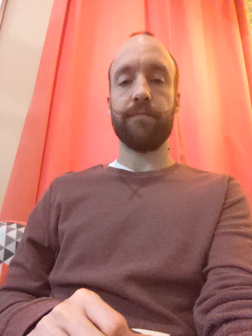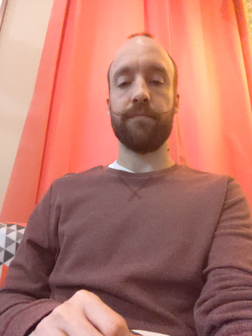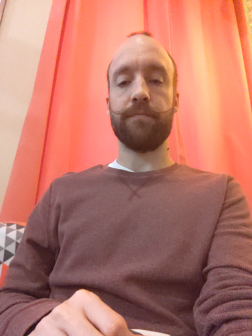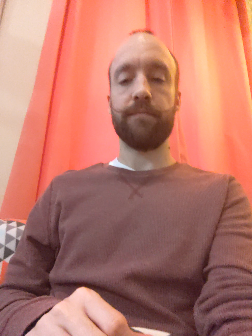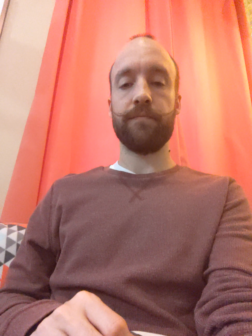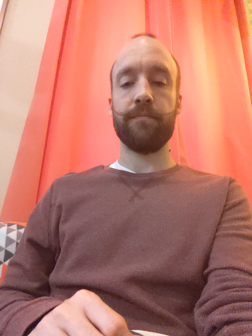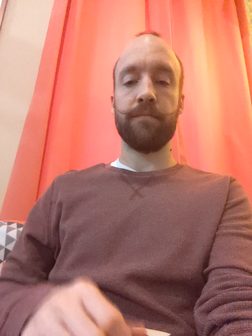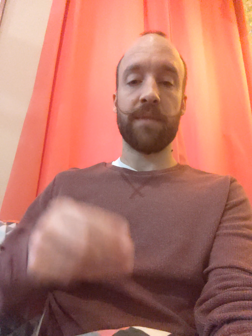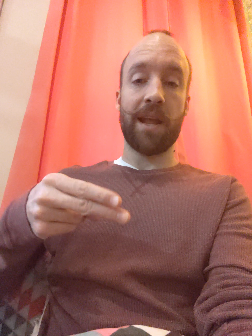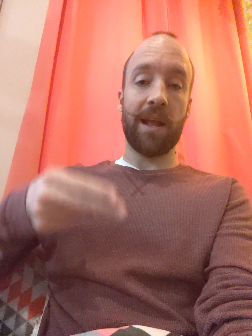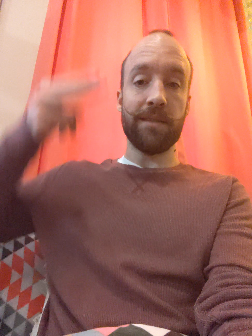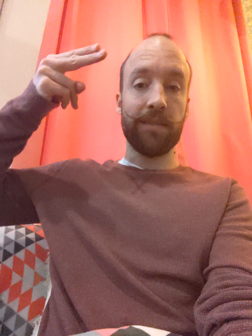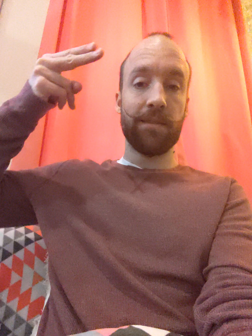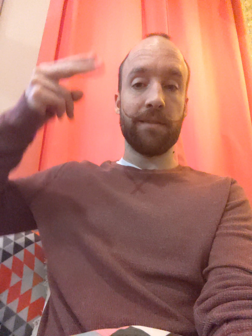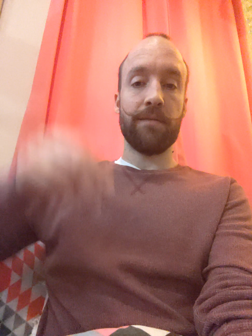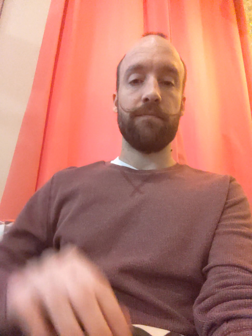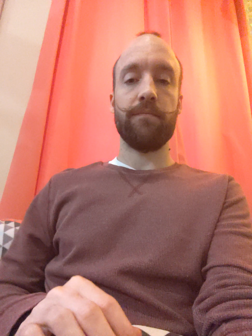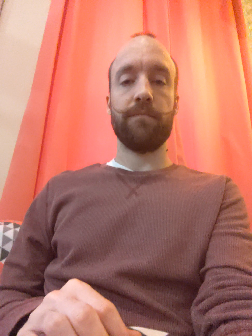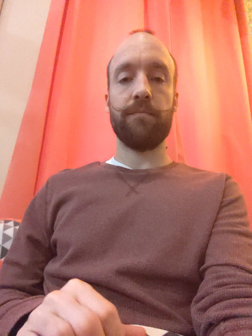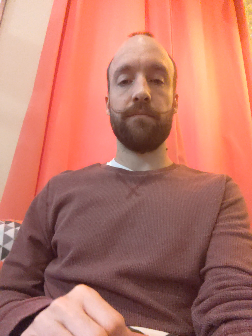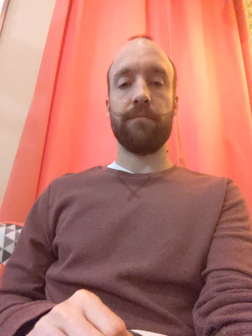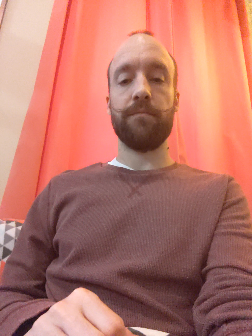high